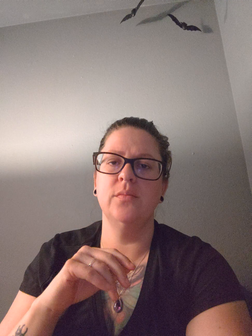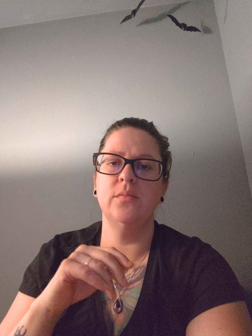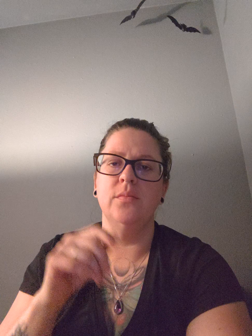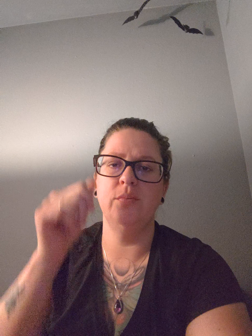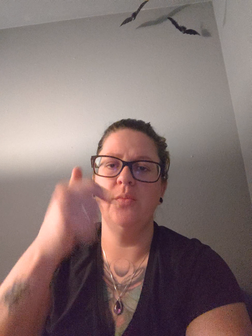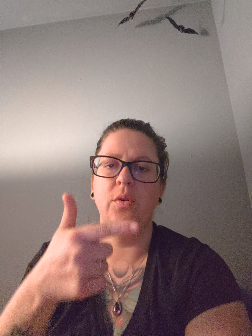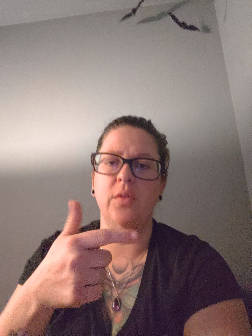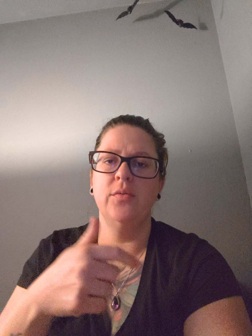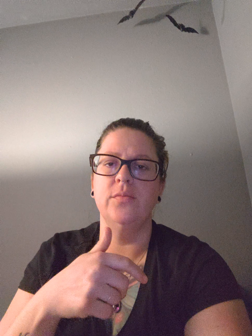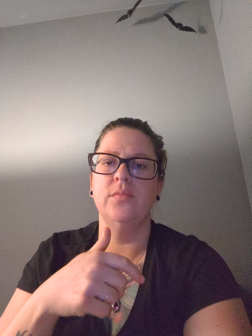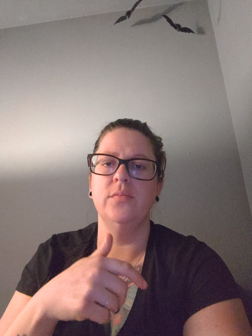brother